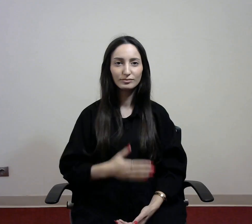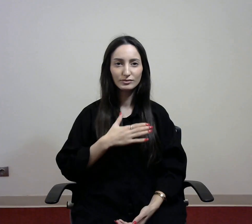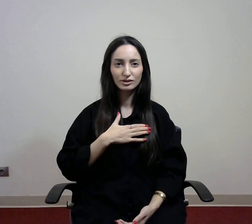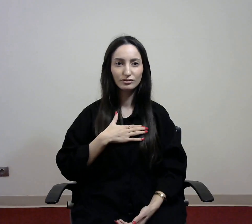mən